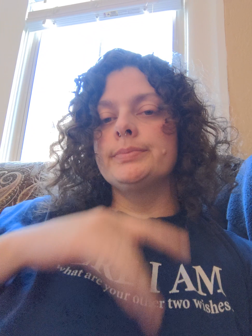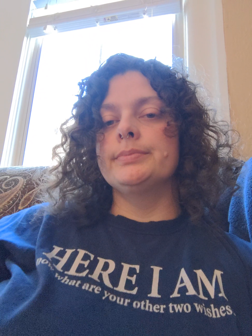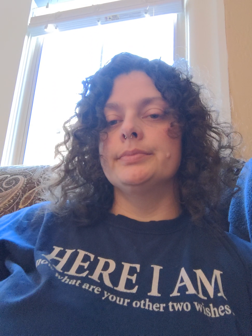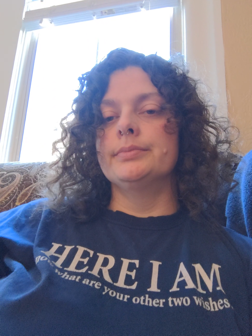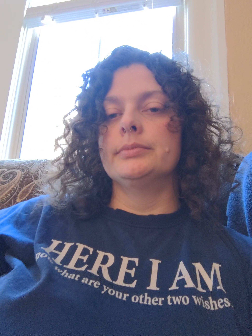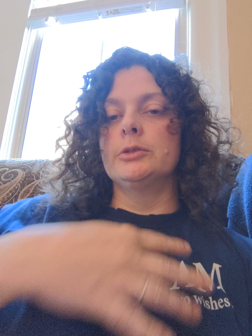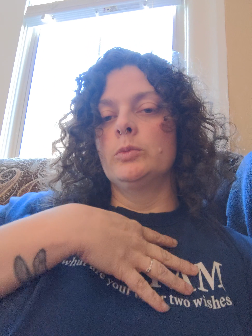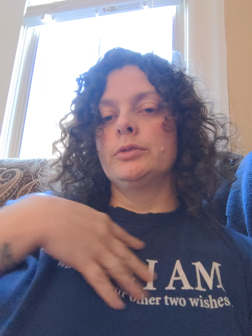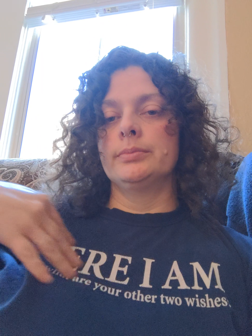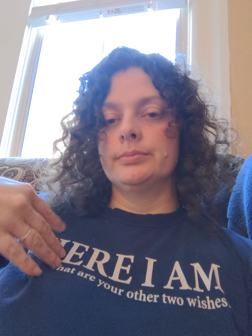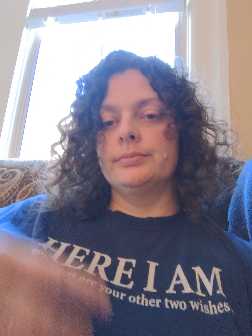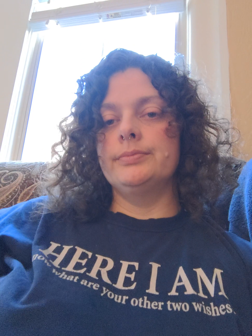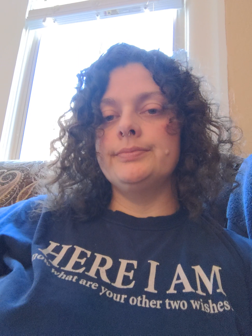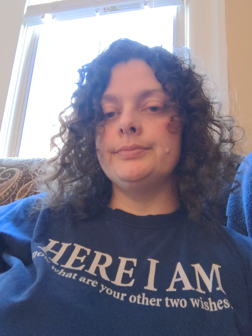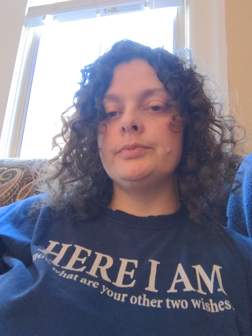zebra